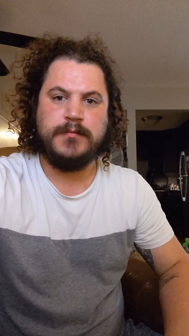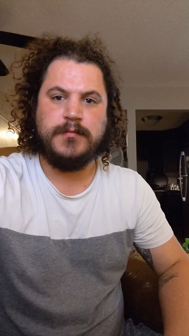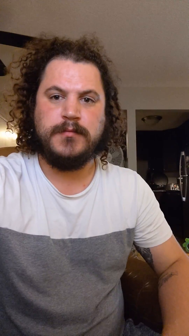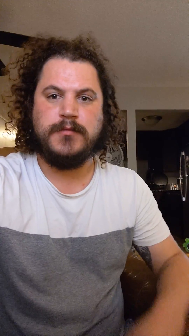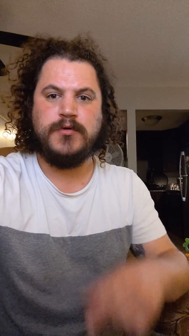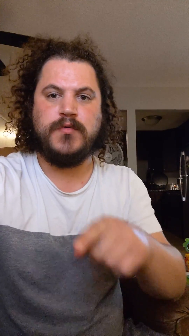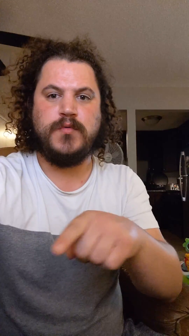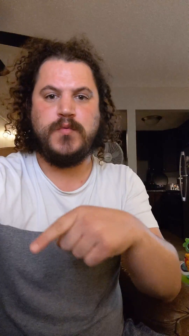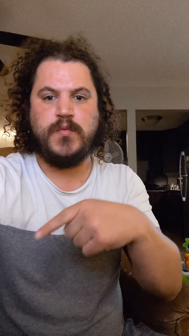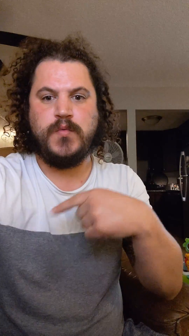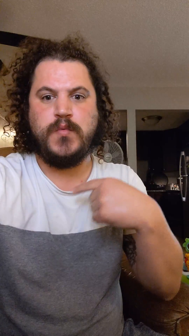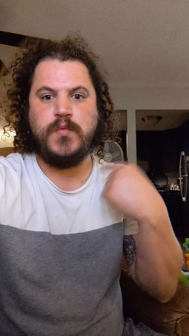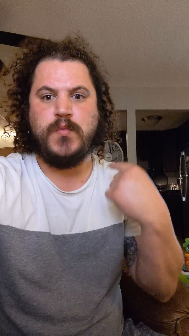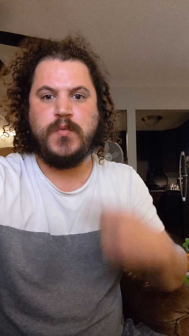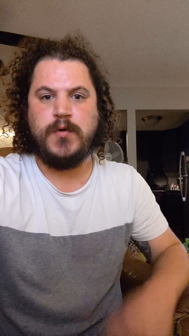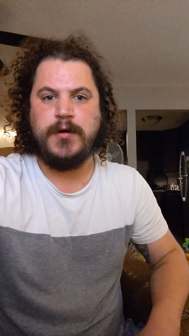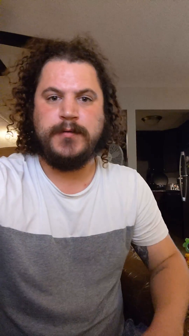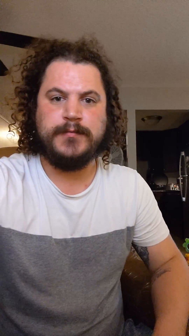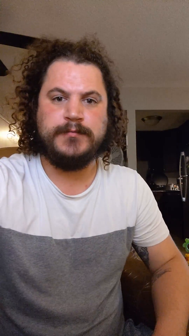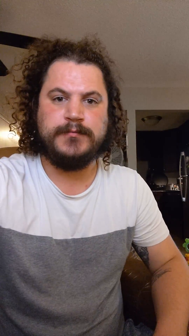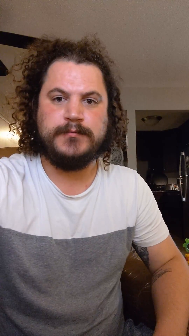long